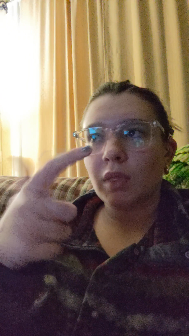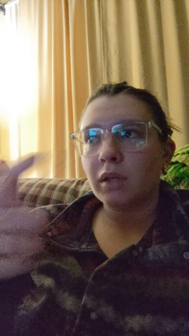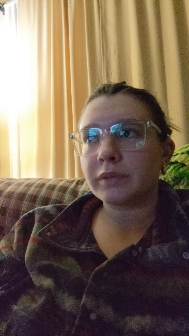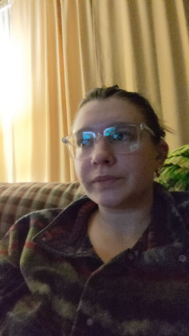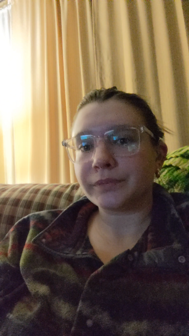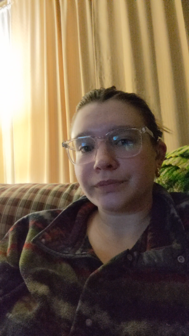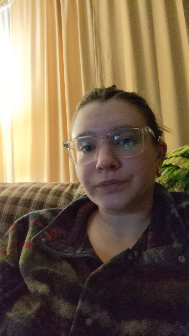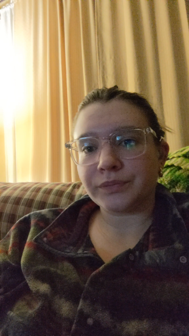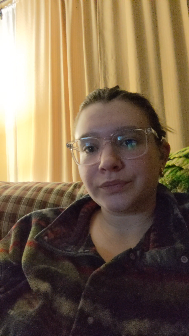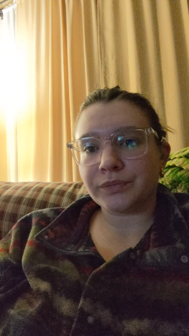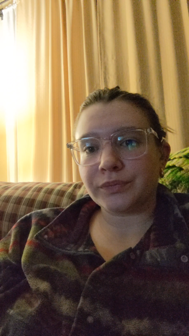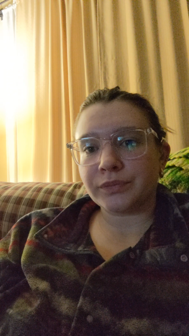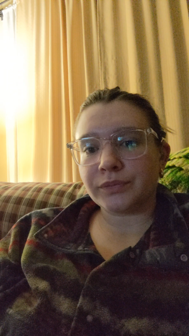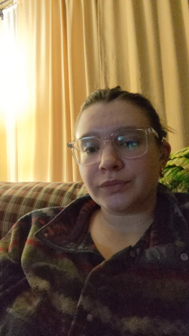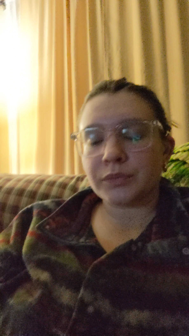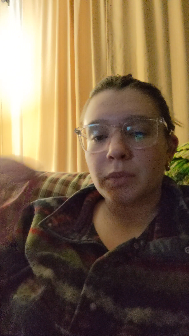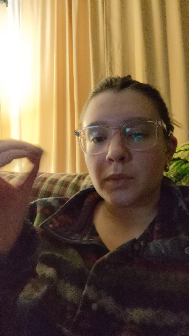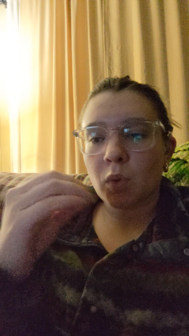more